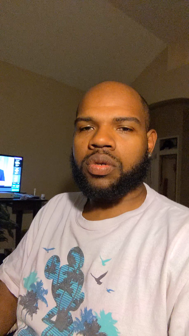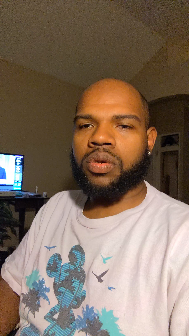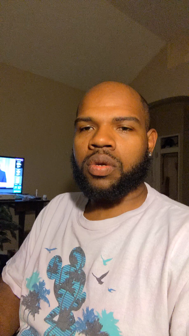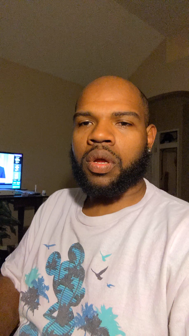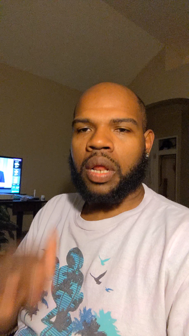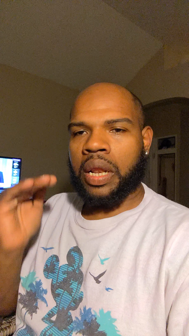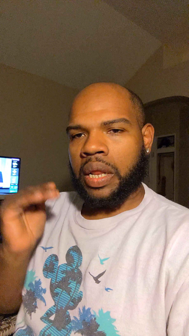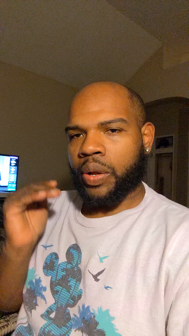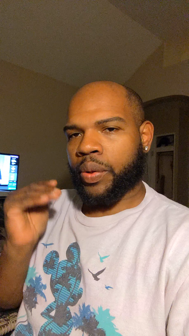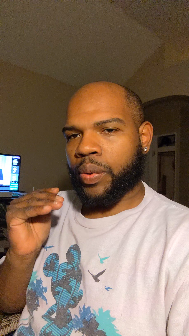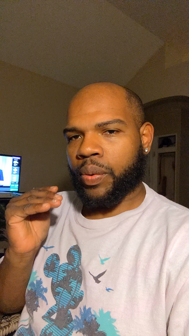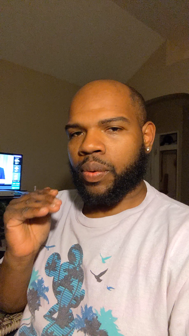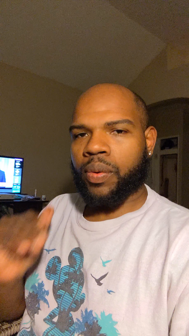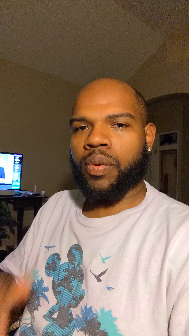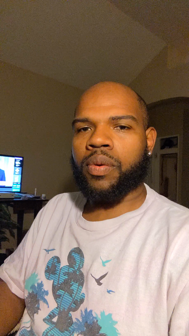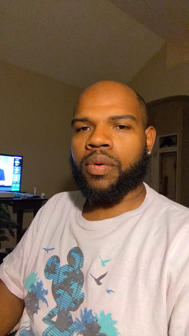little